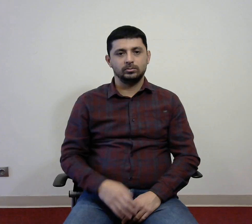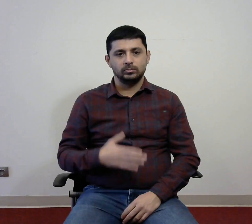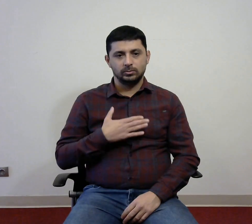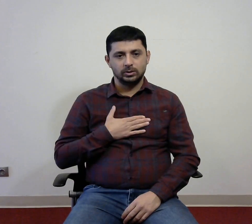mən